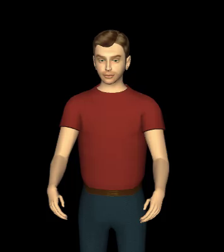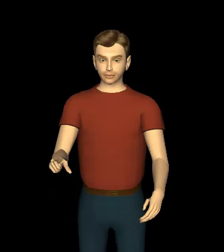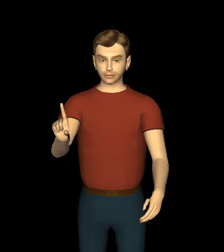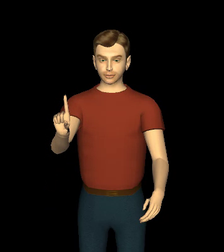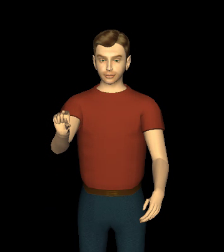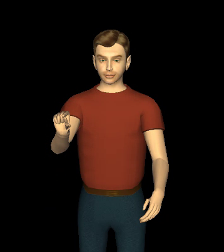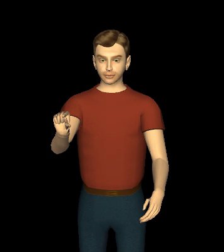20